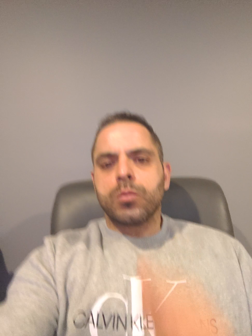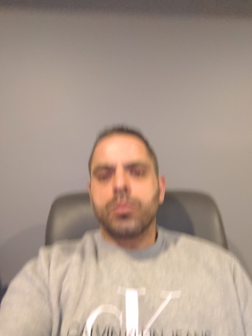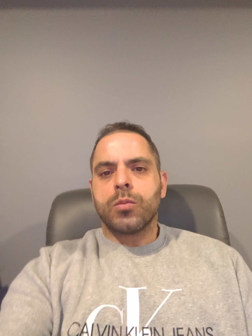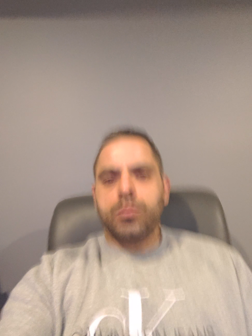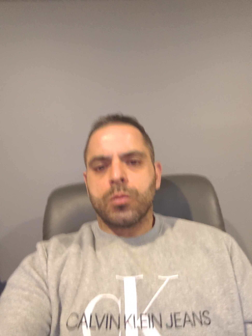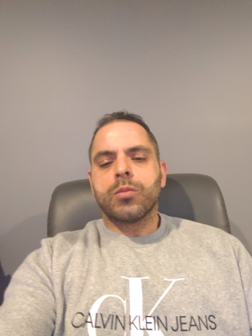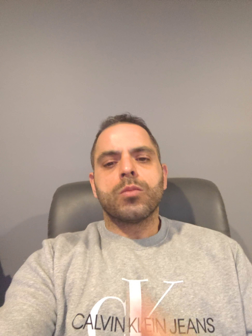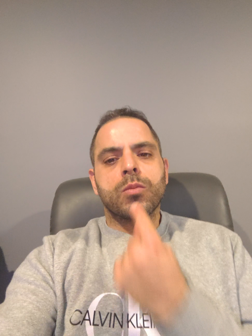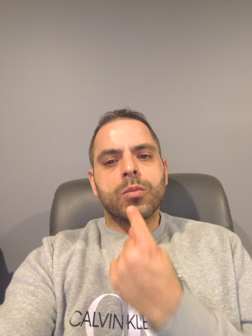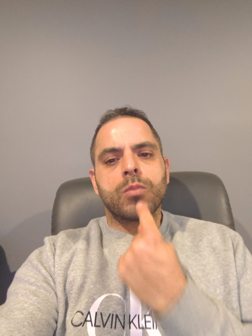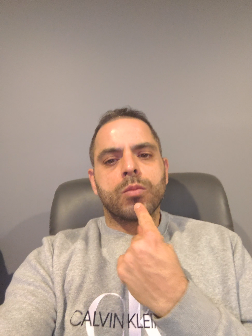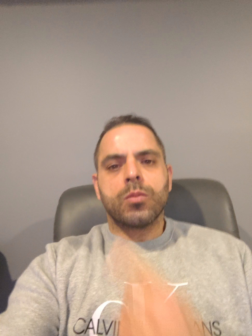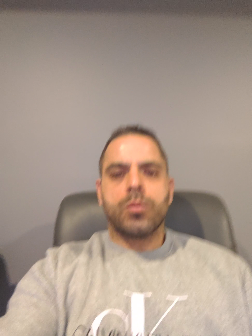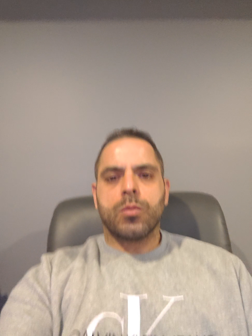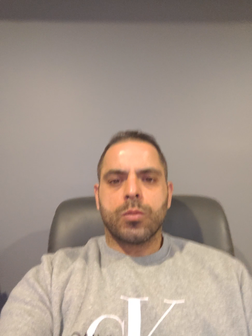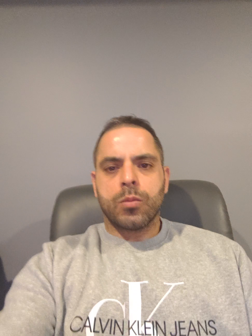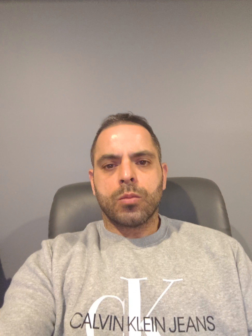say